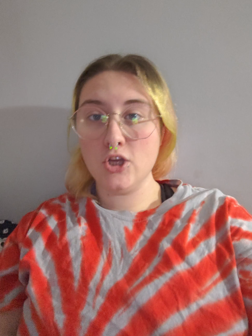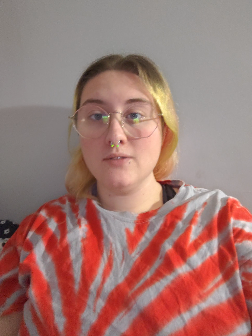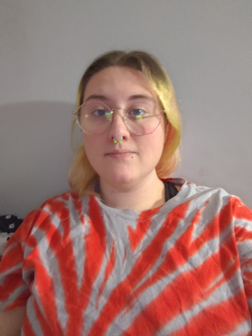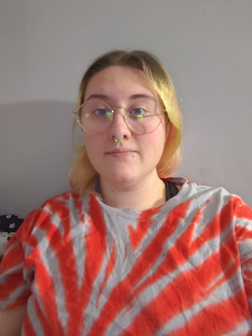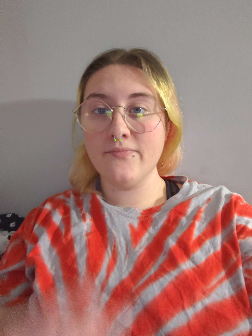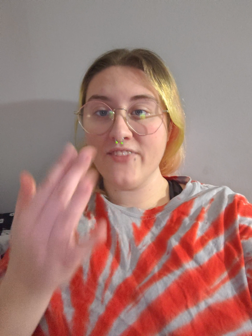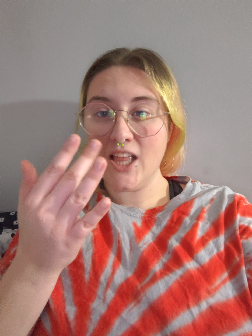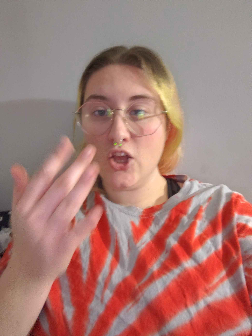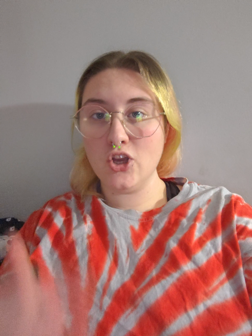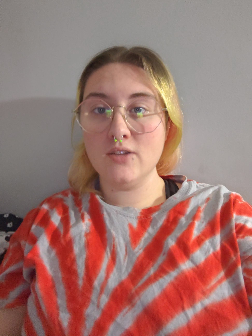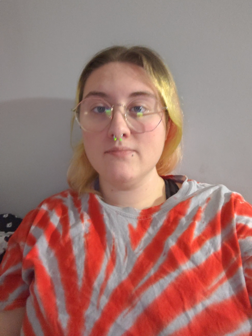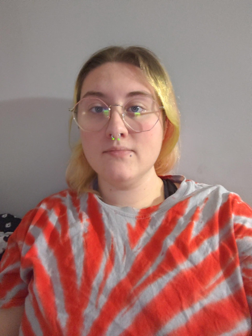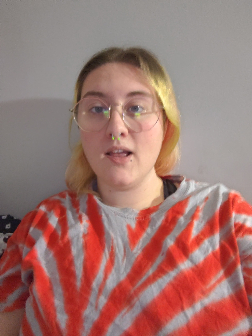finger